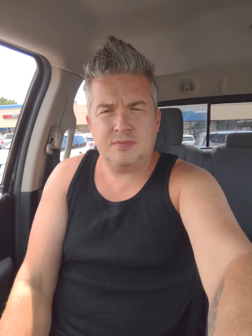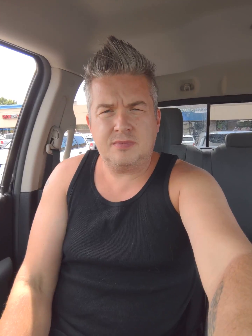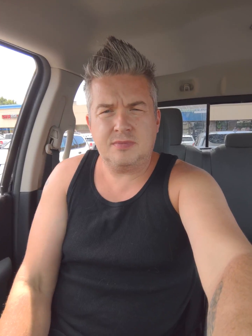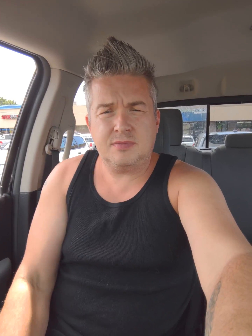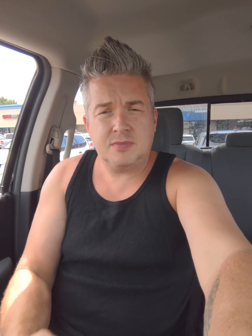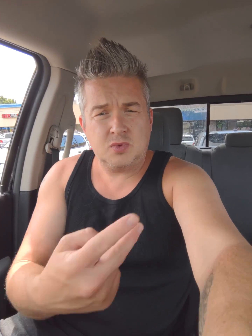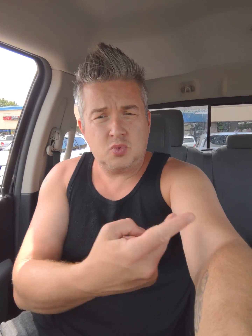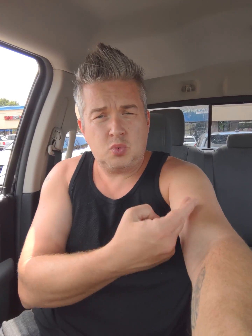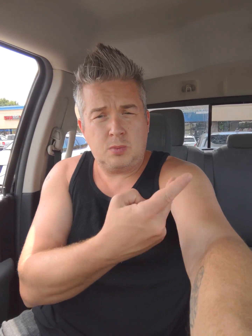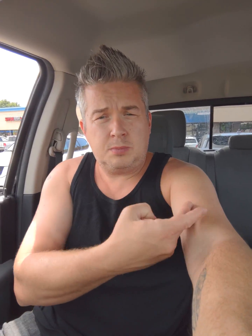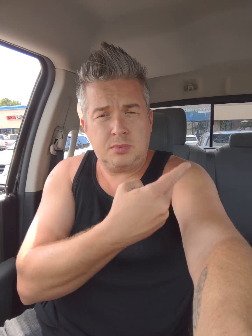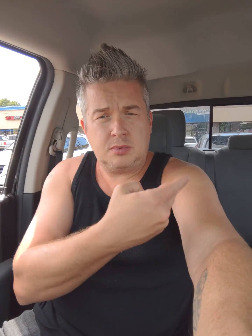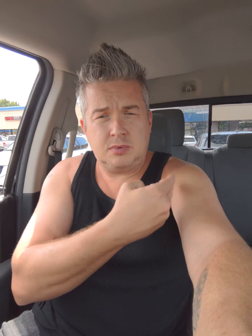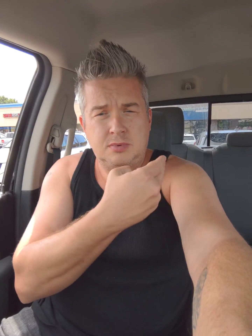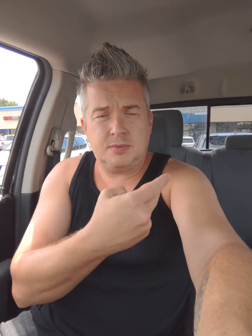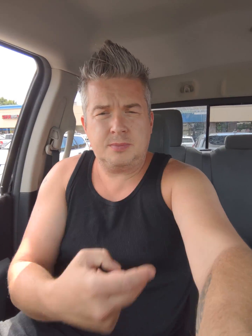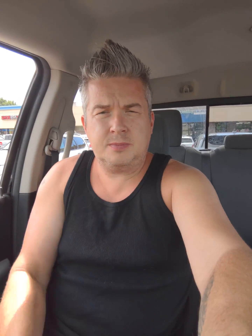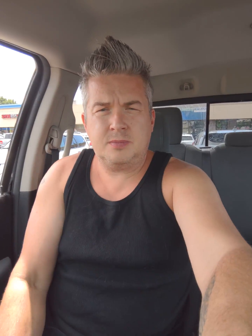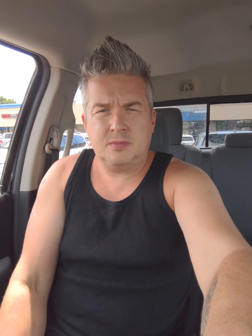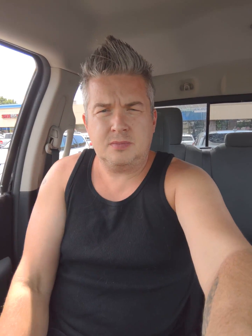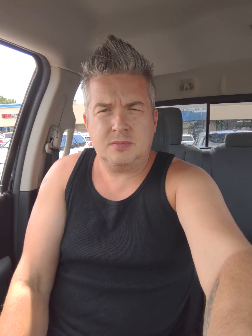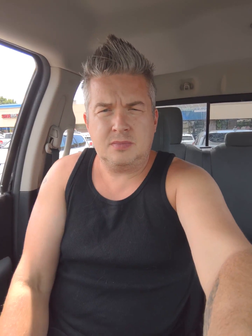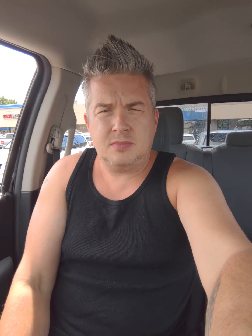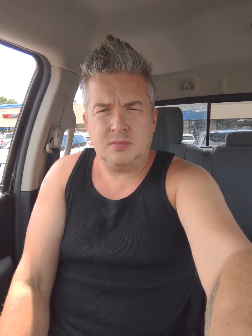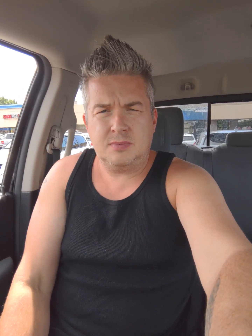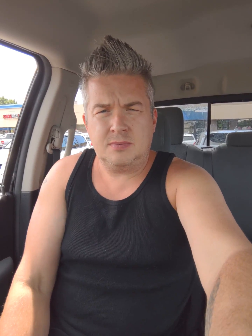sheep